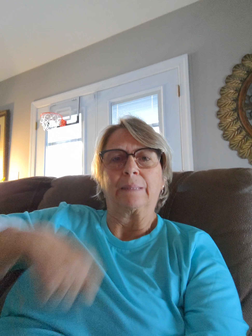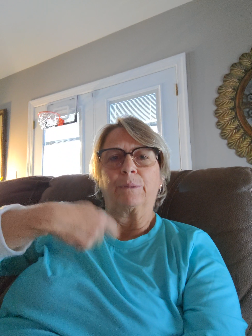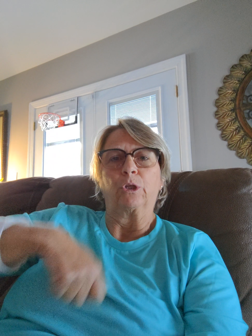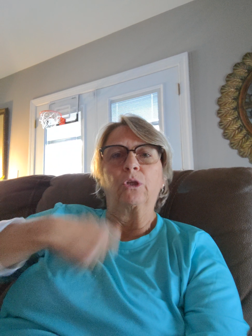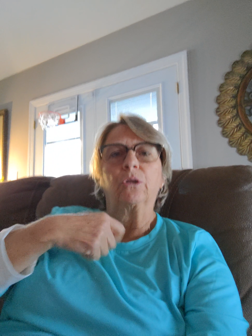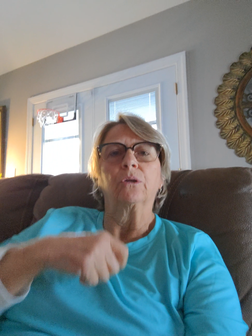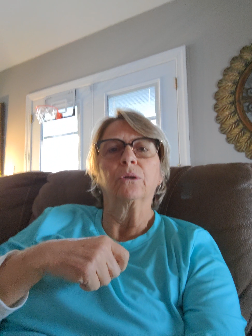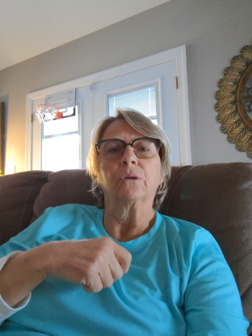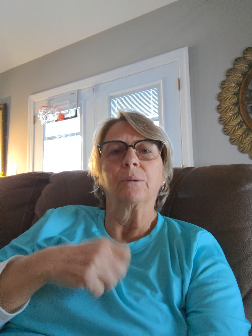zipper